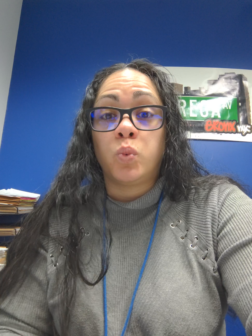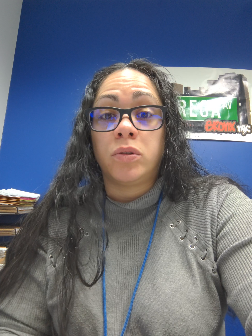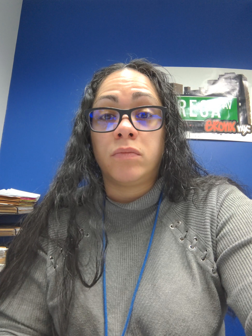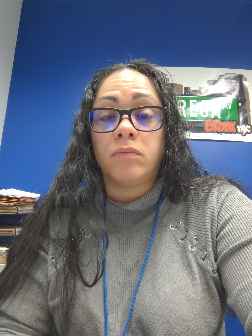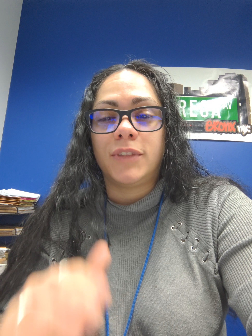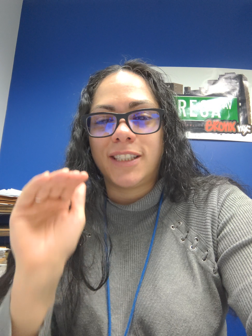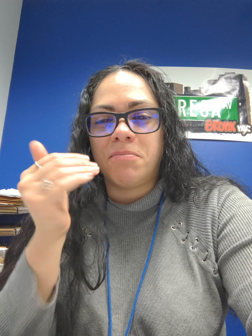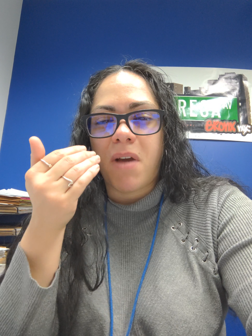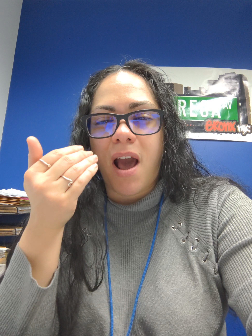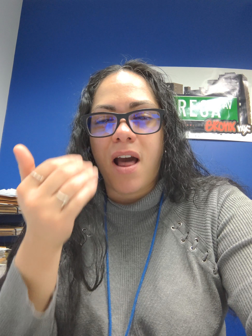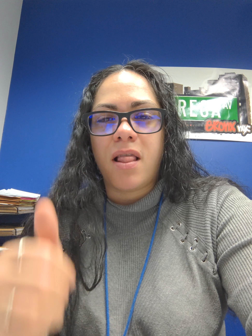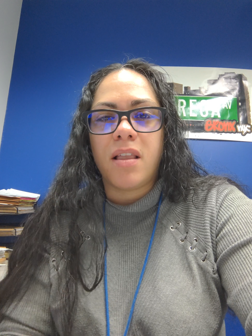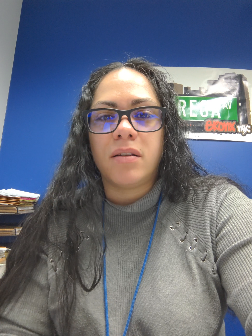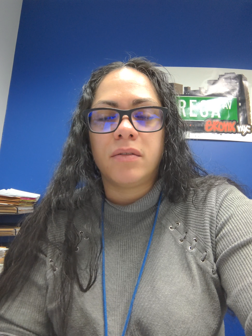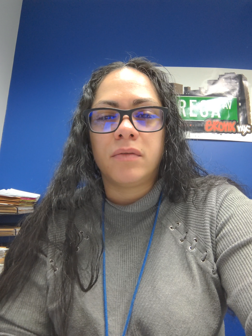smile